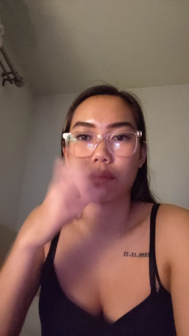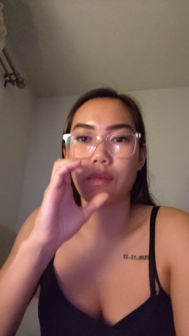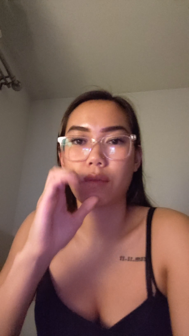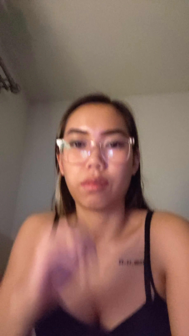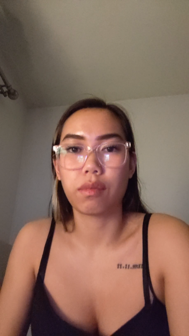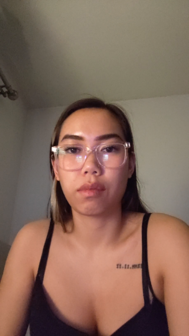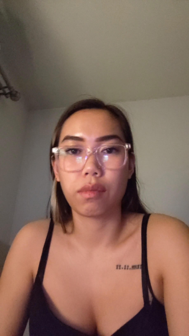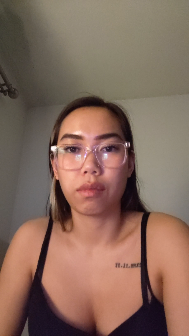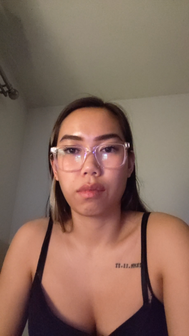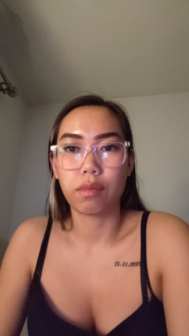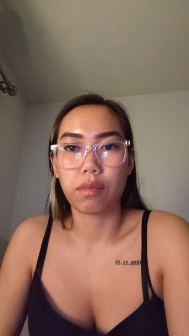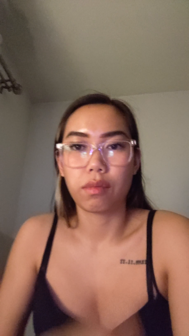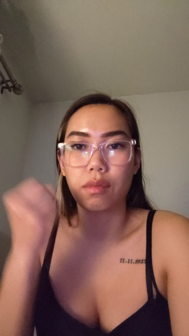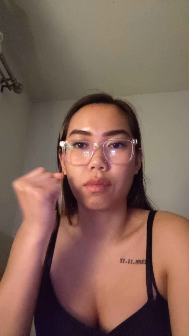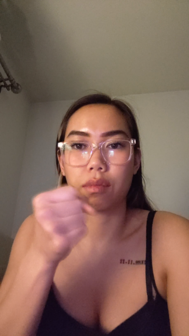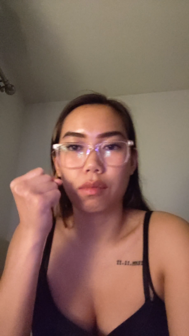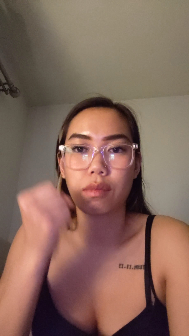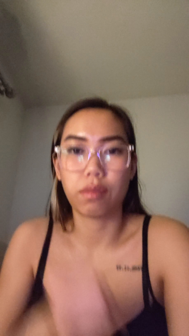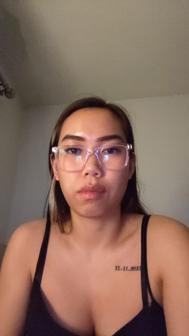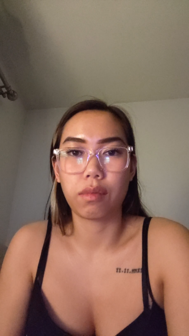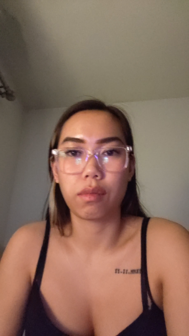hit